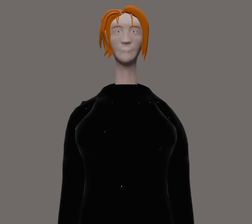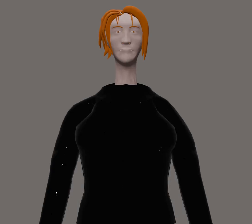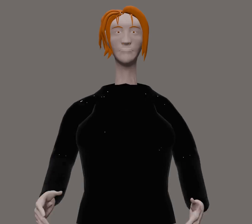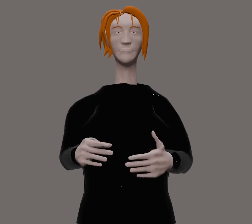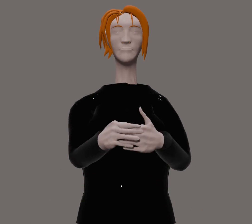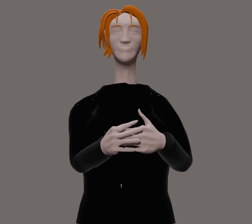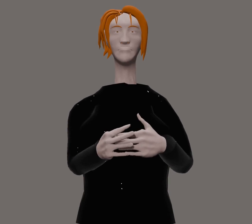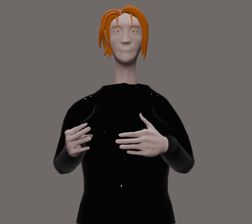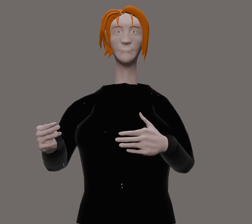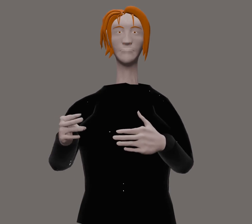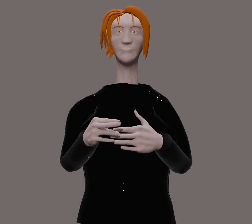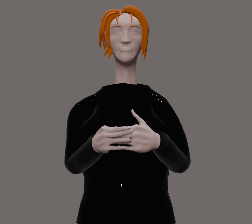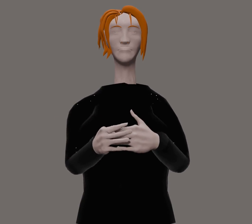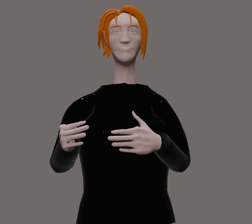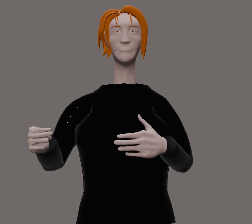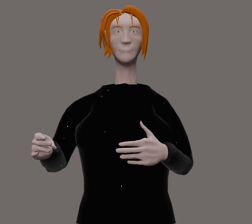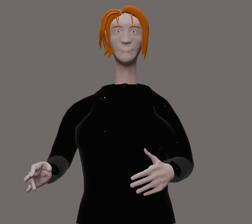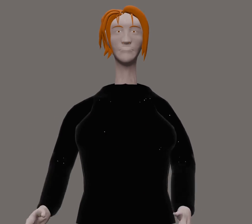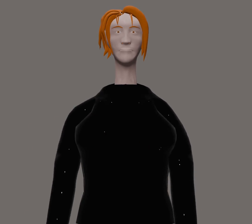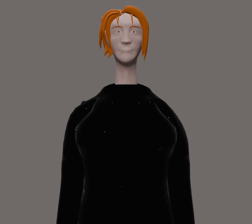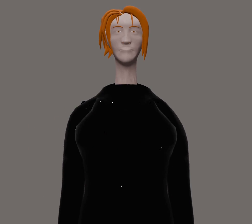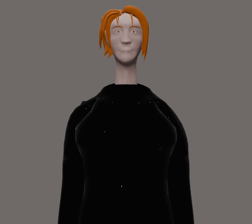Bill Dollar